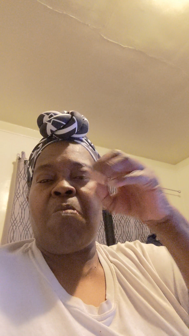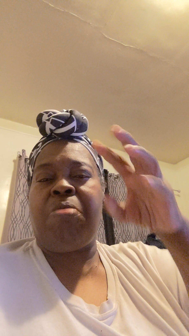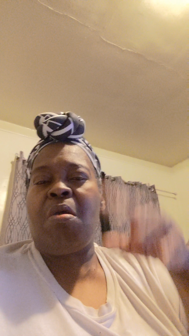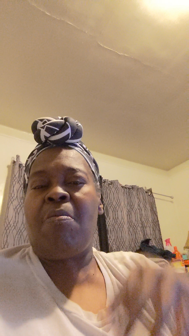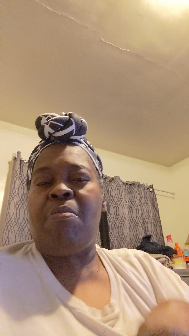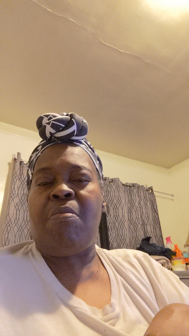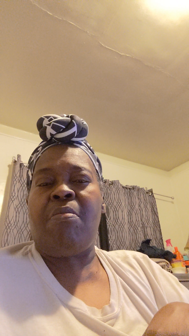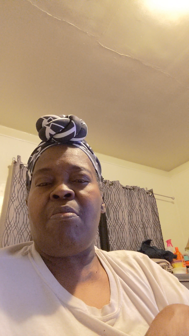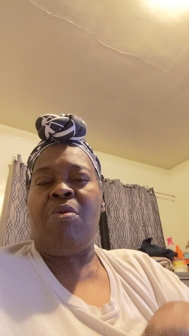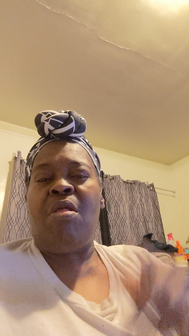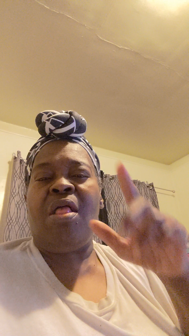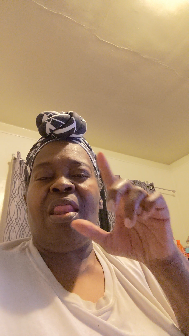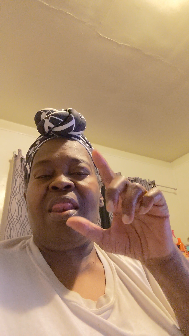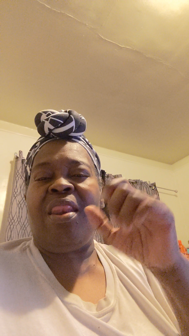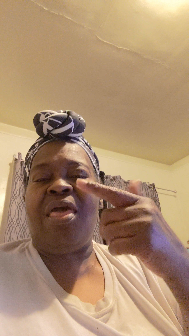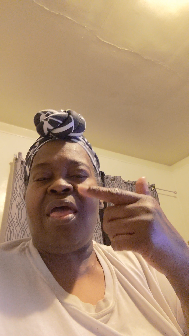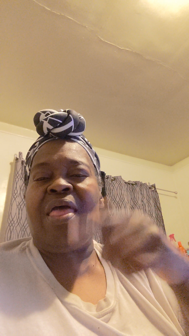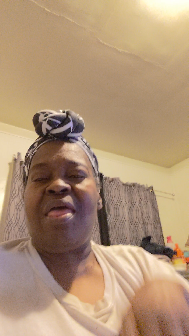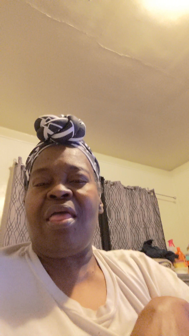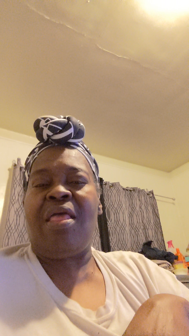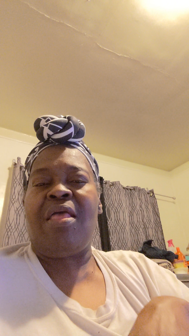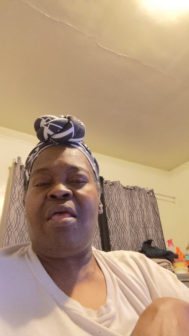leg